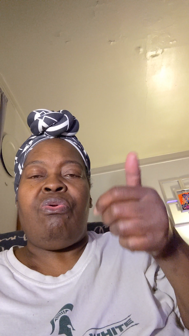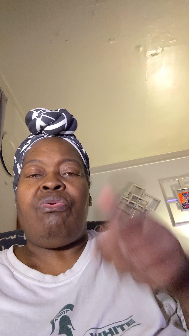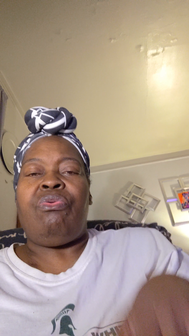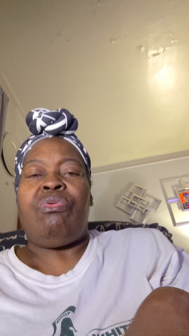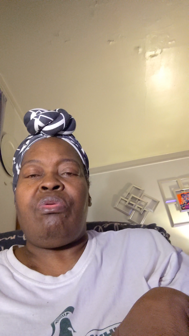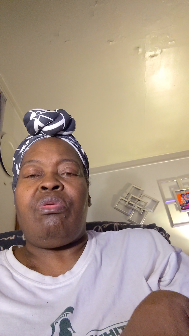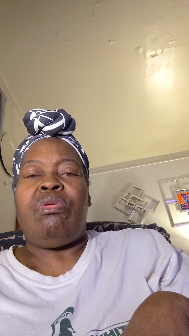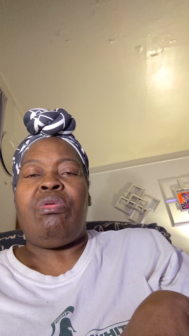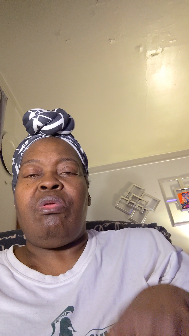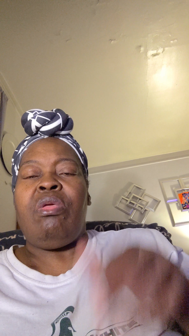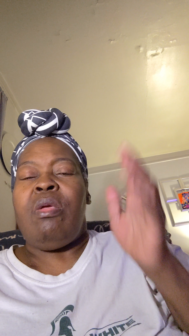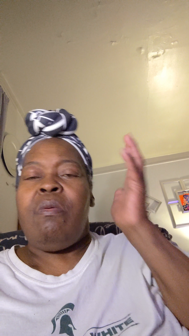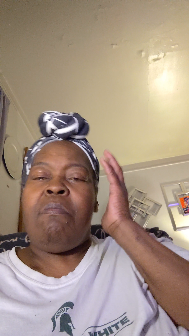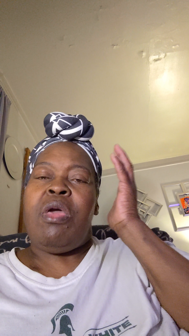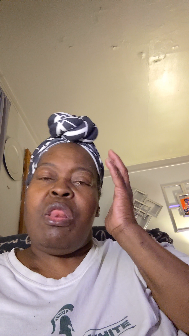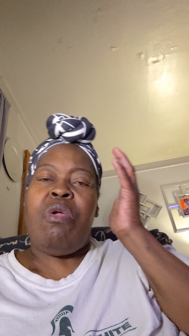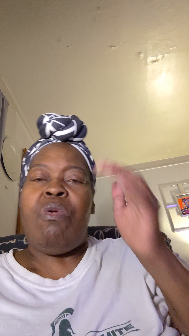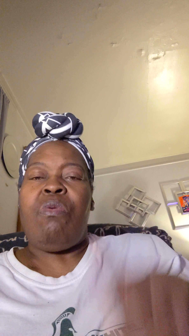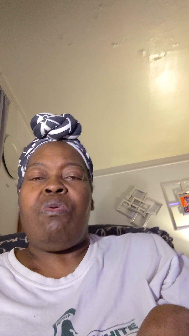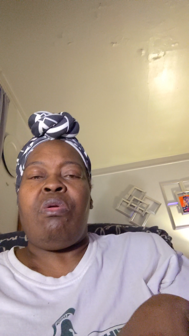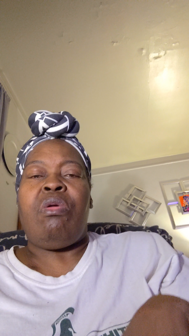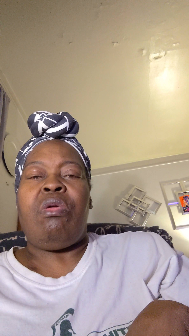pillow